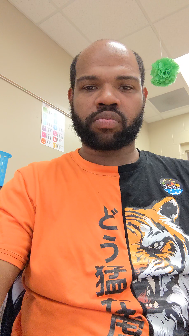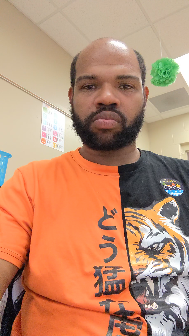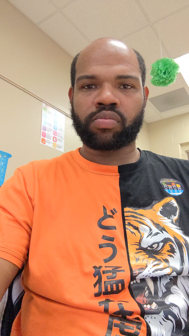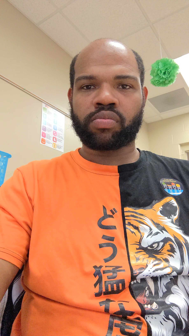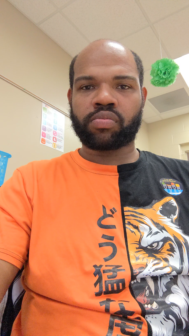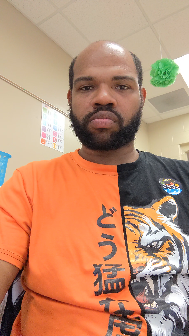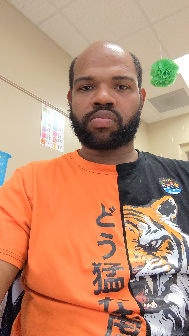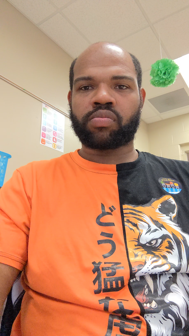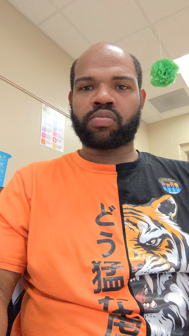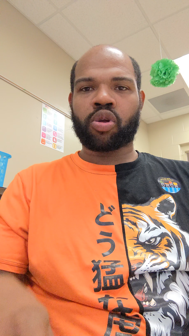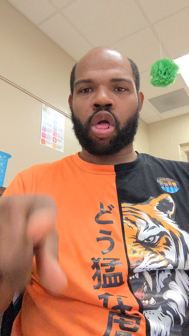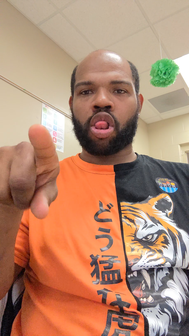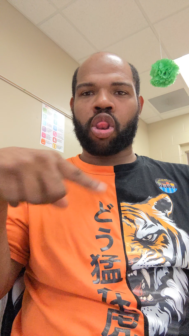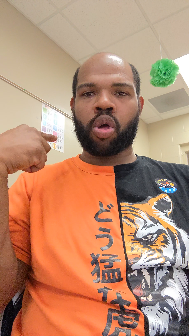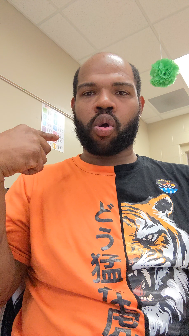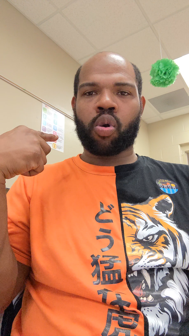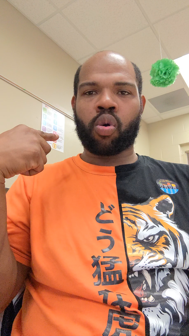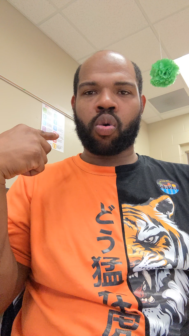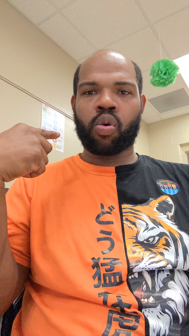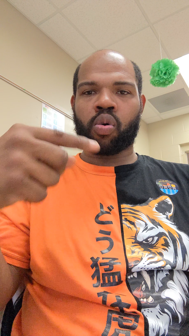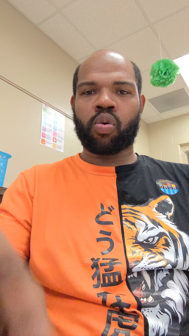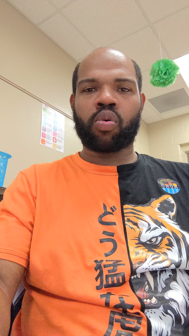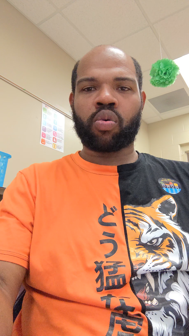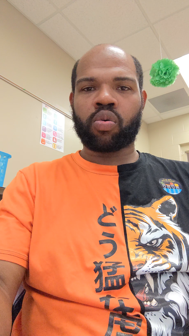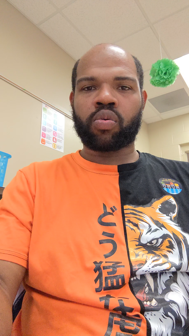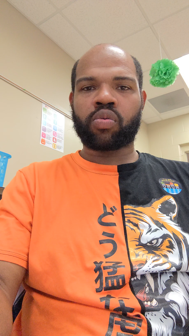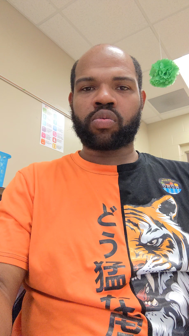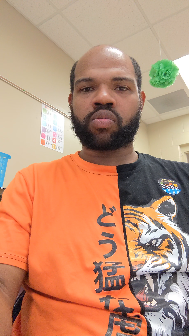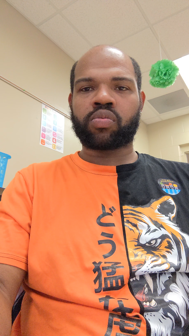long